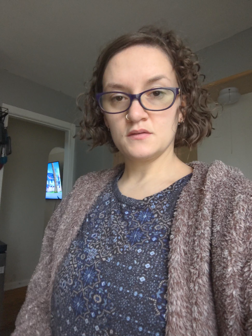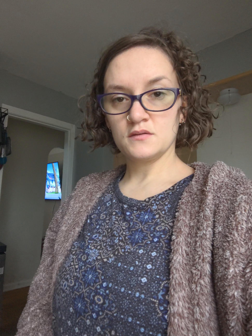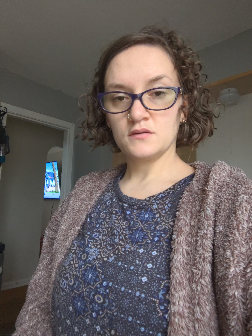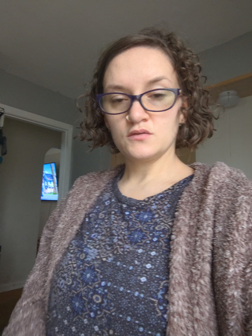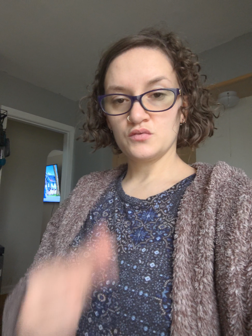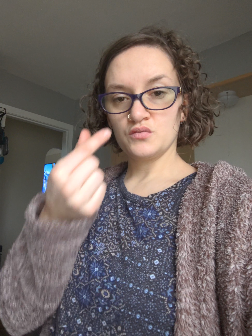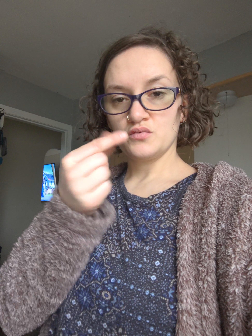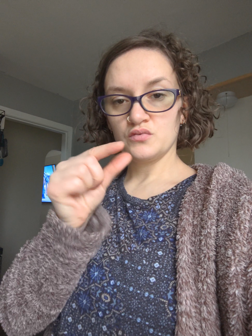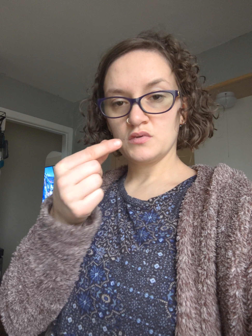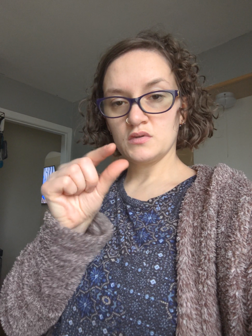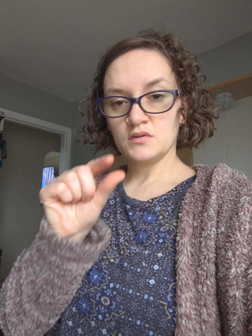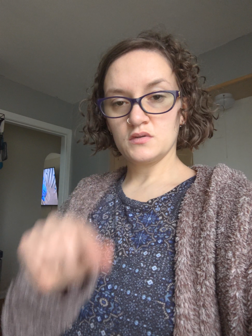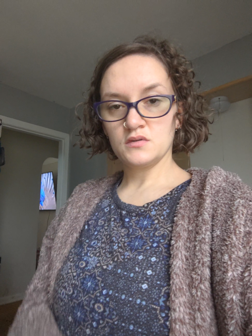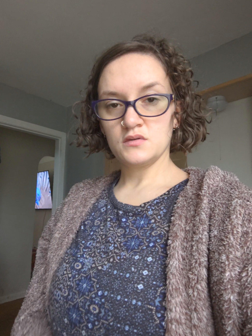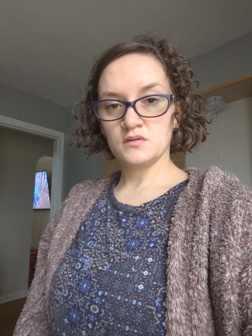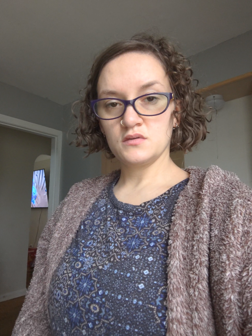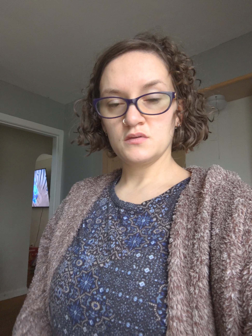green